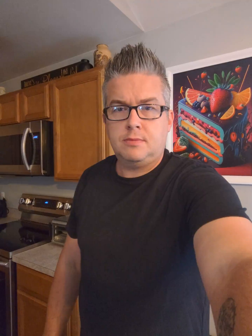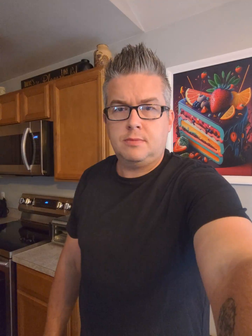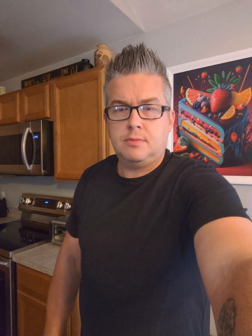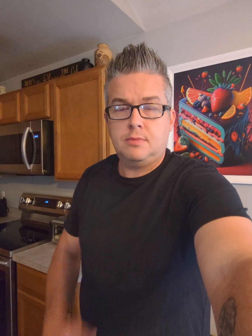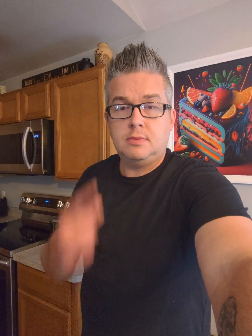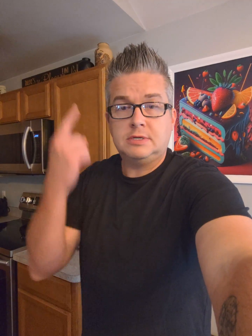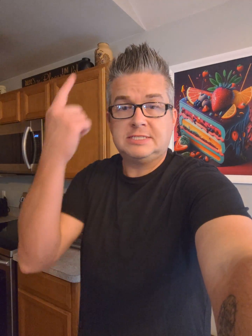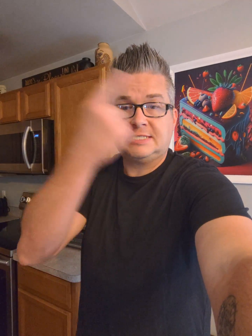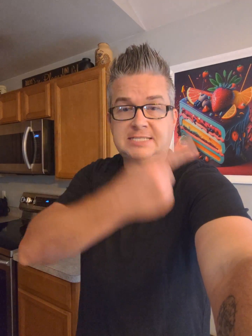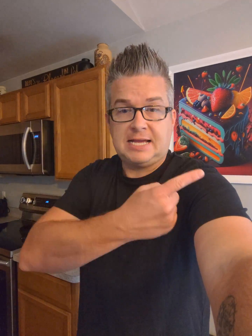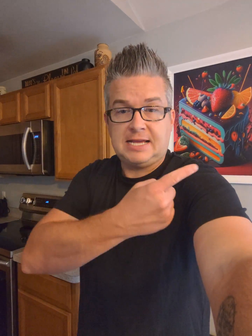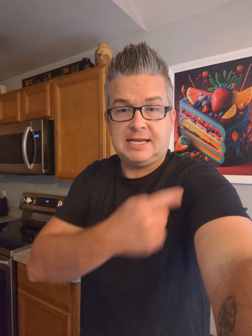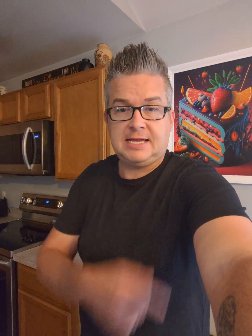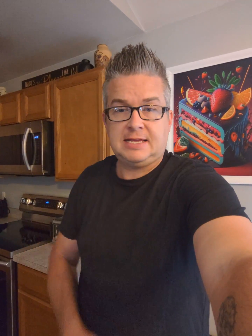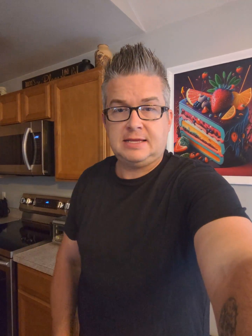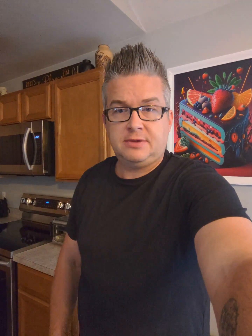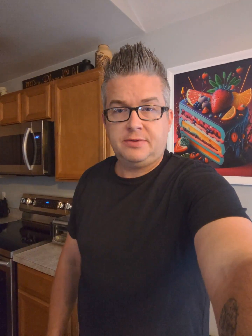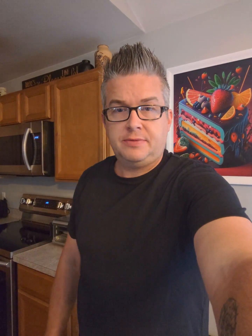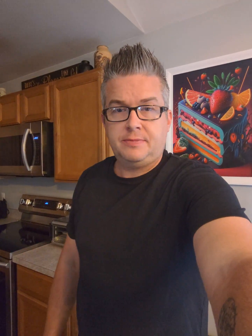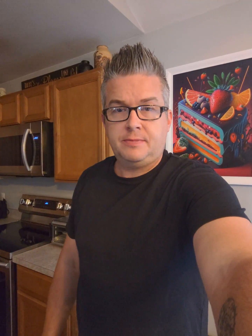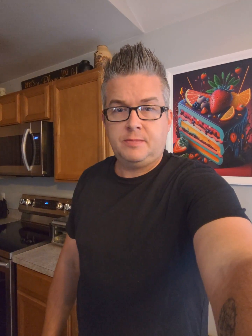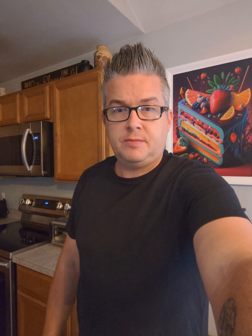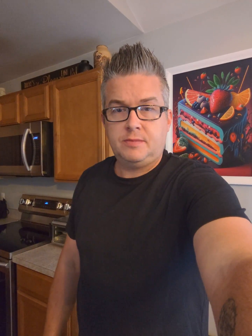day